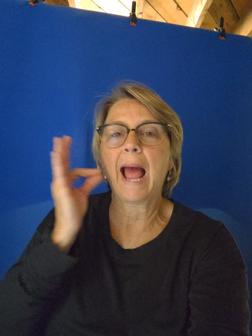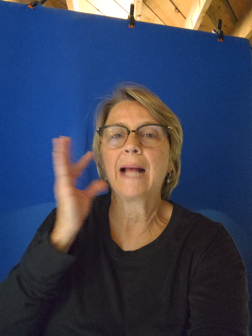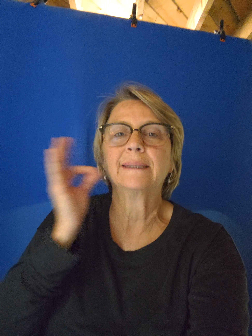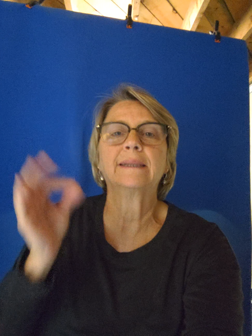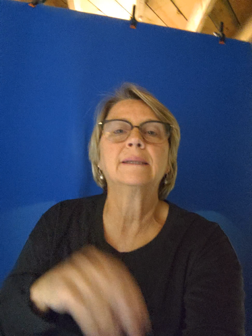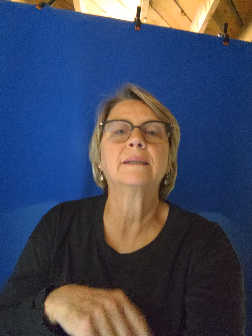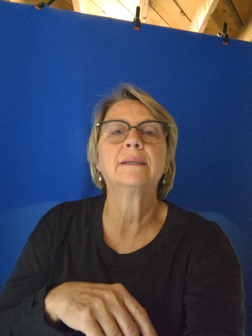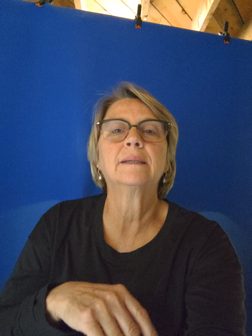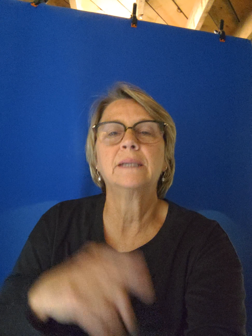cat